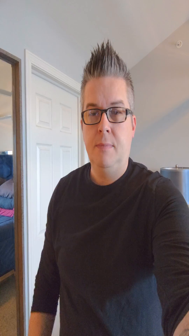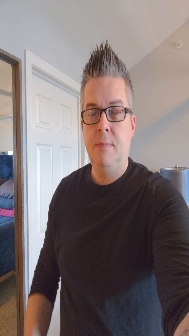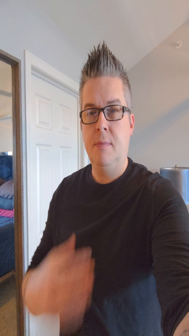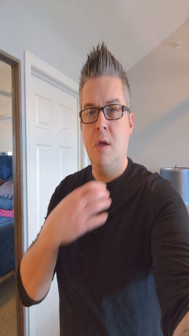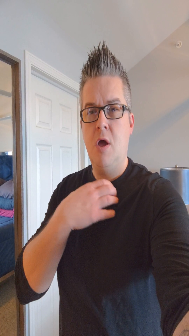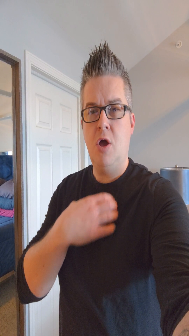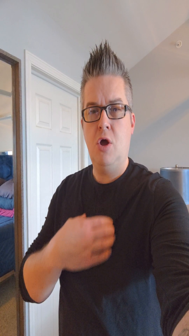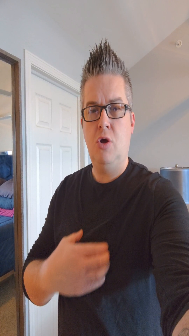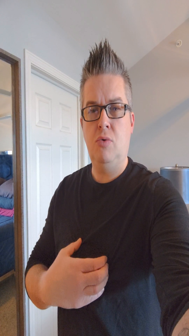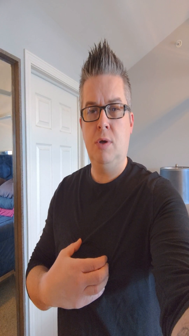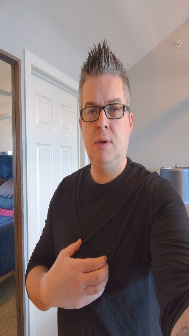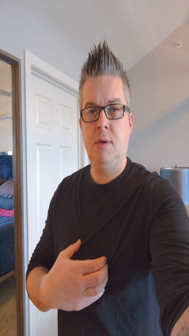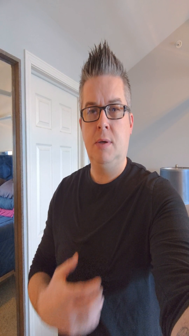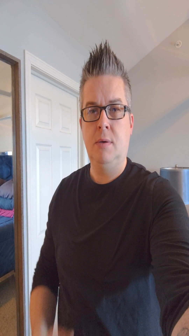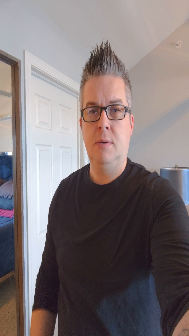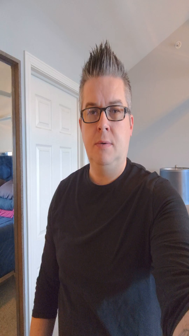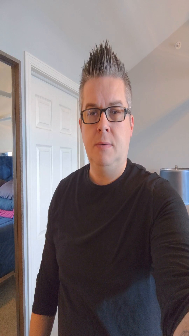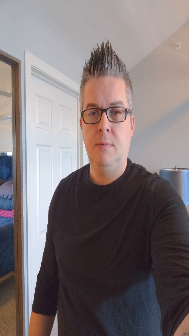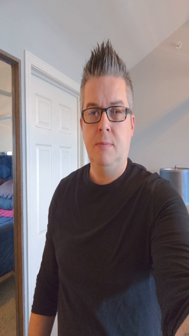hungry